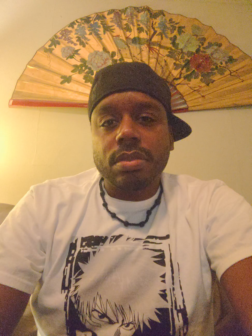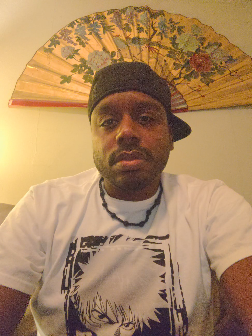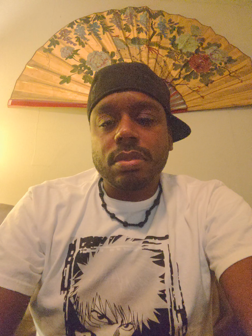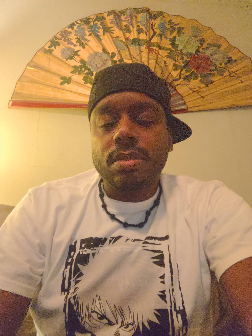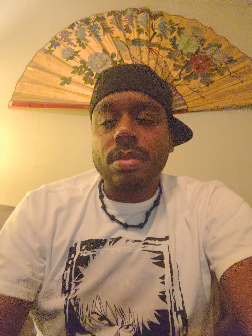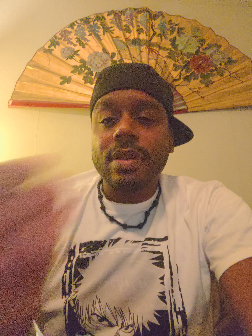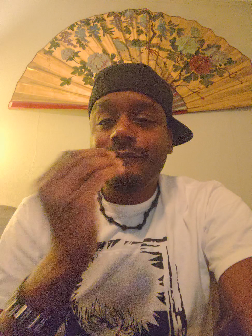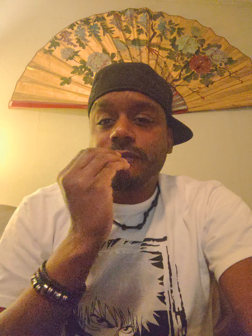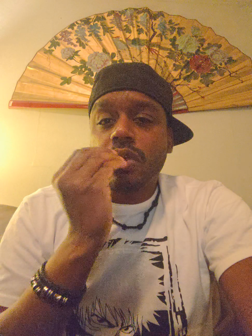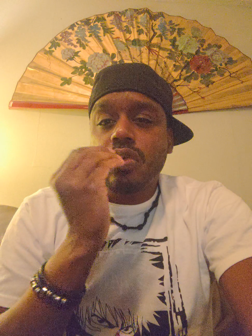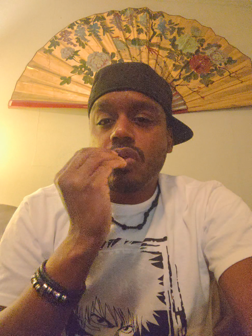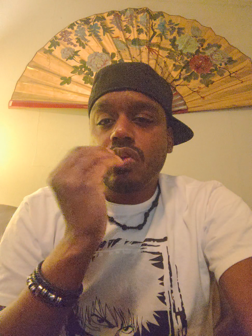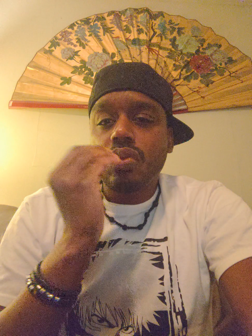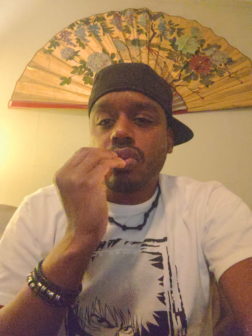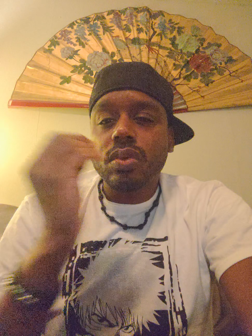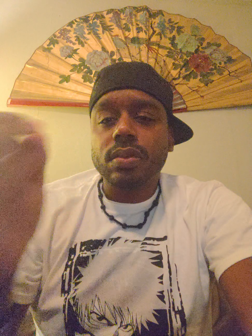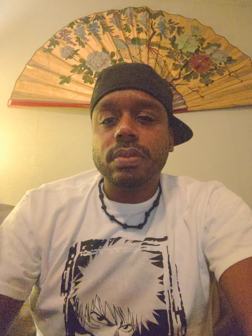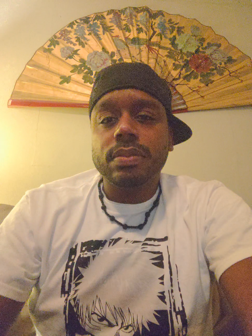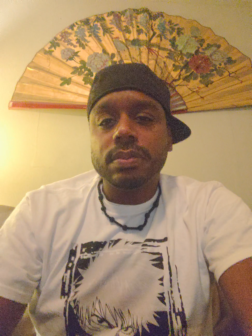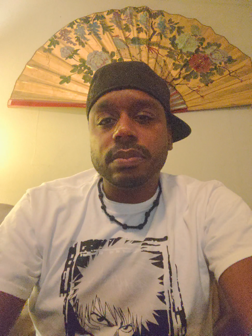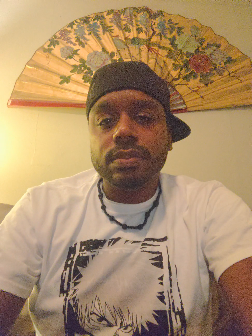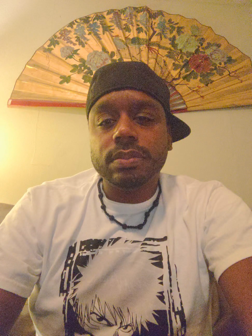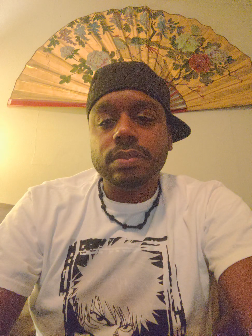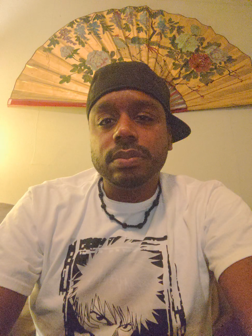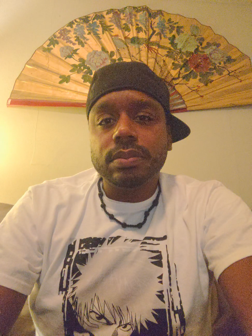food